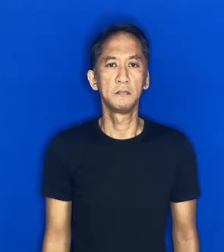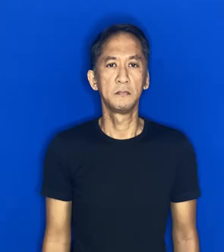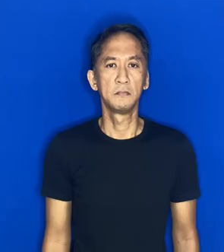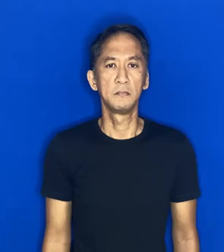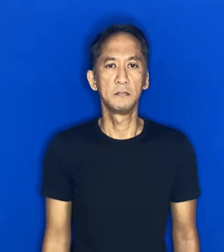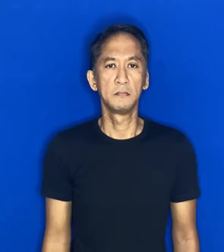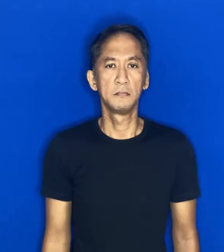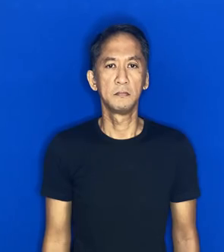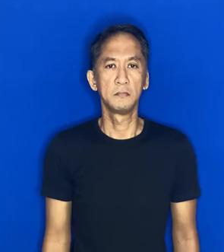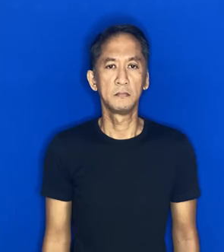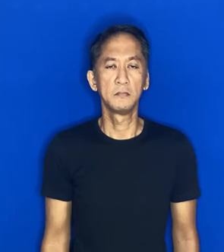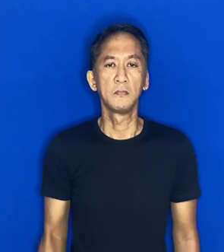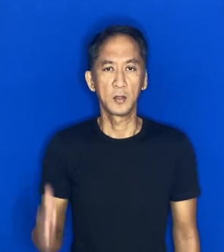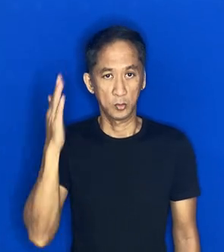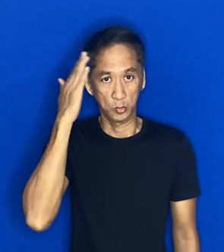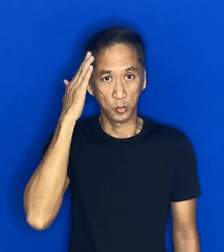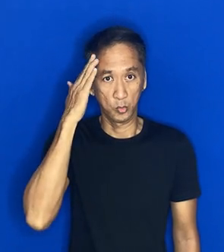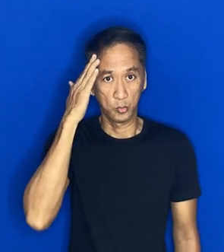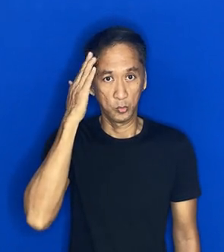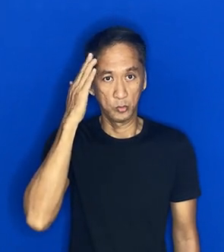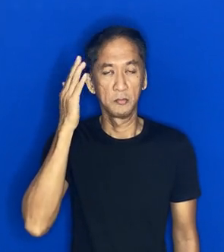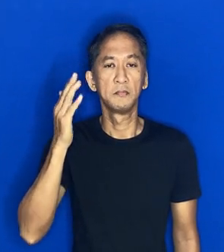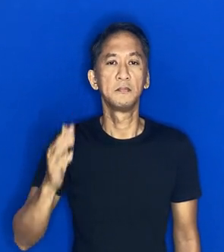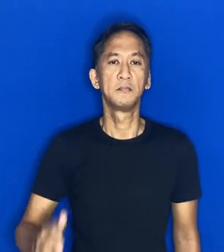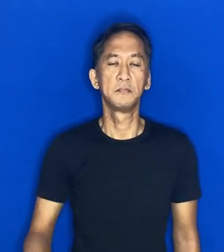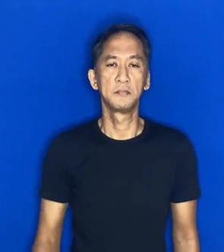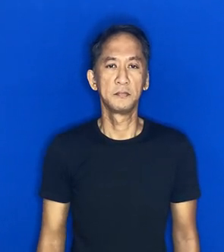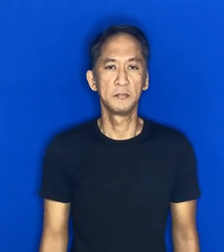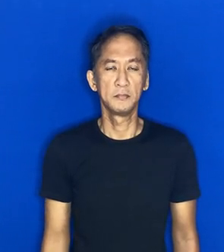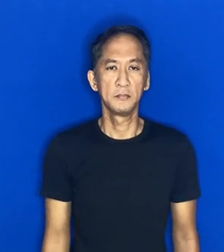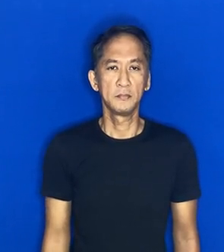know